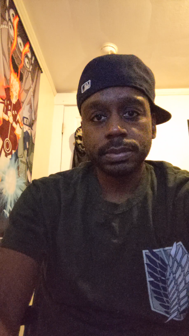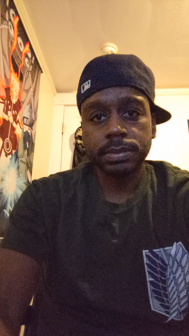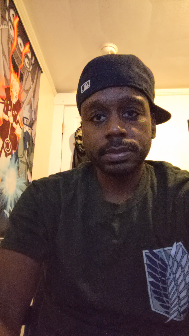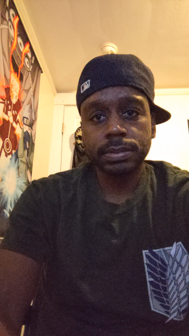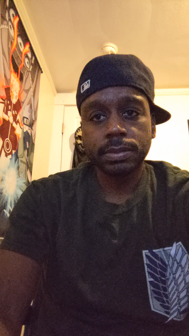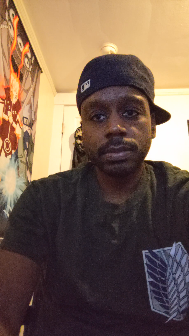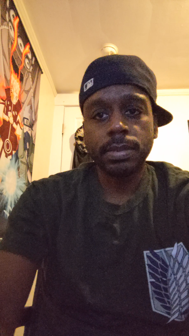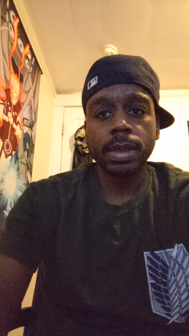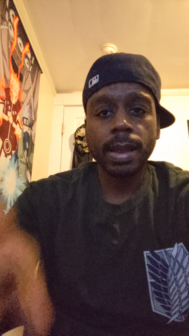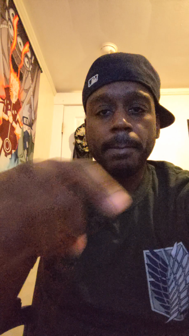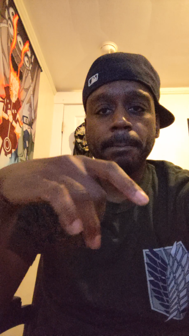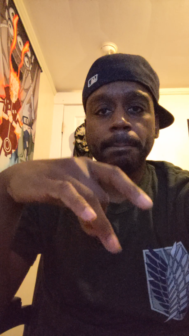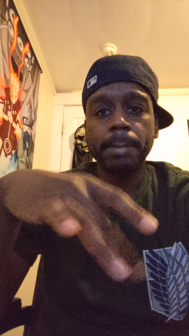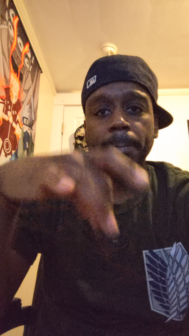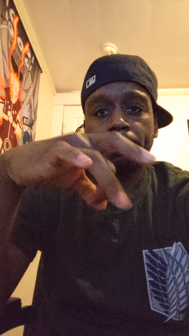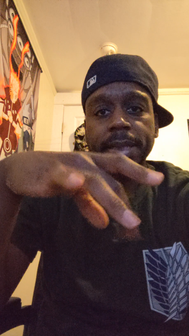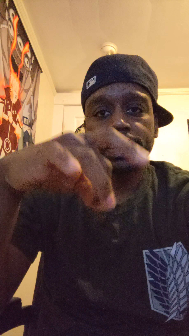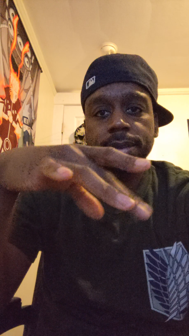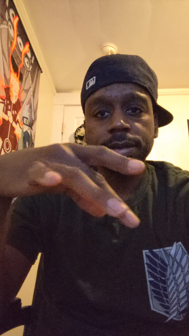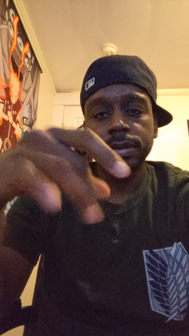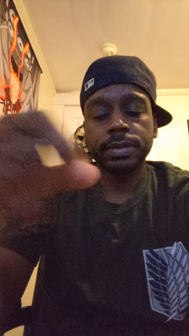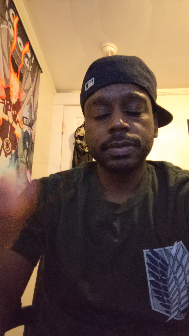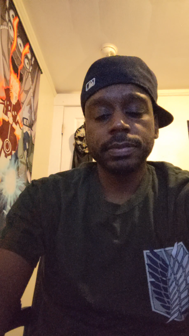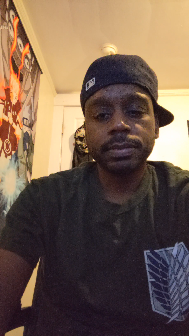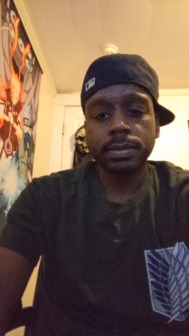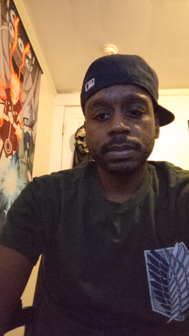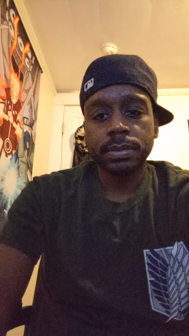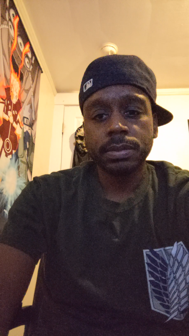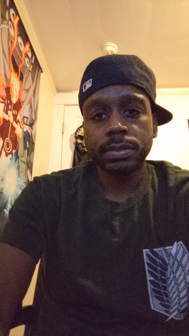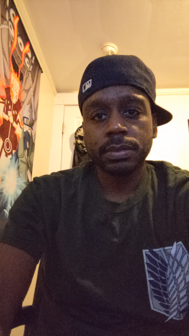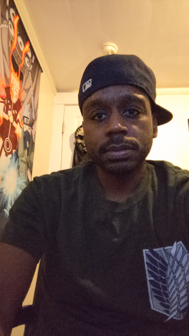pumpkin